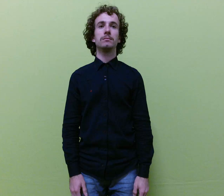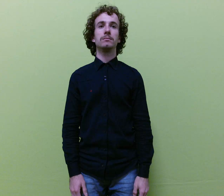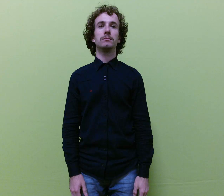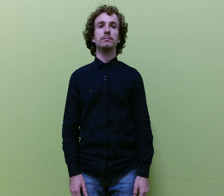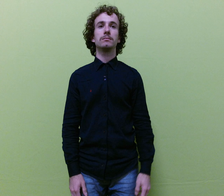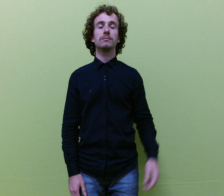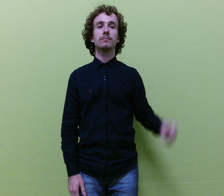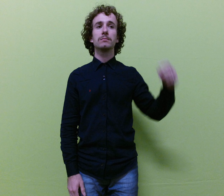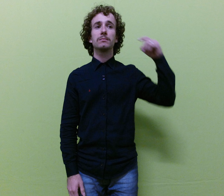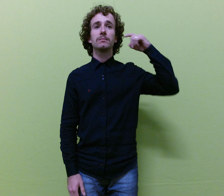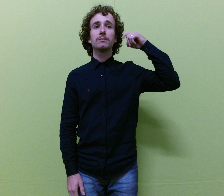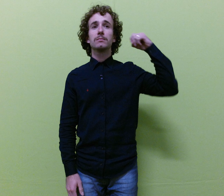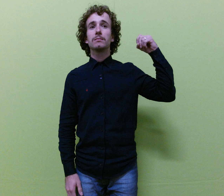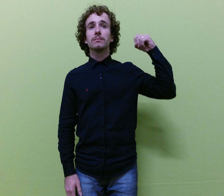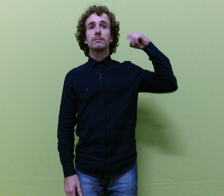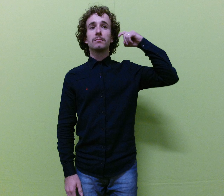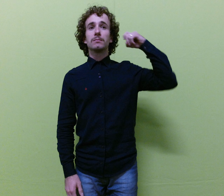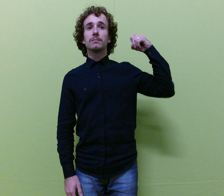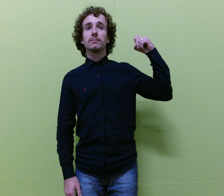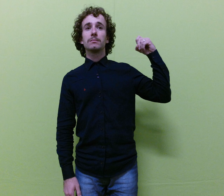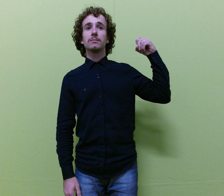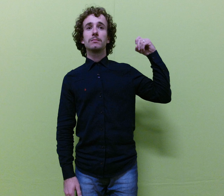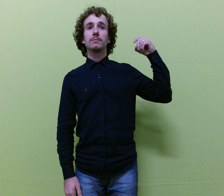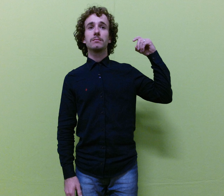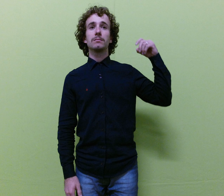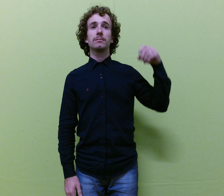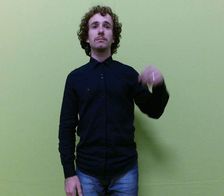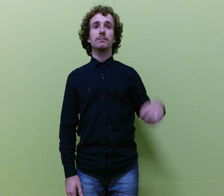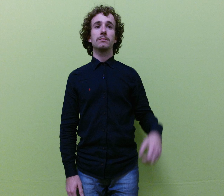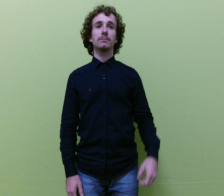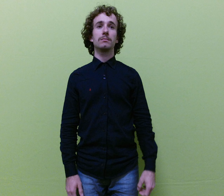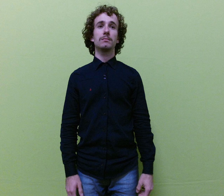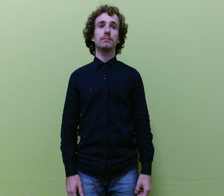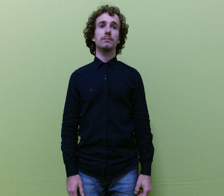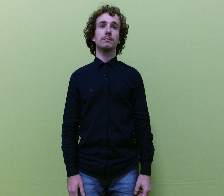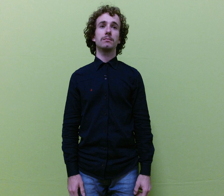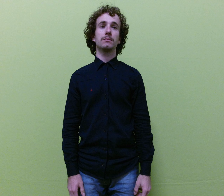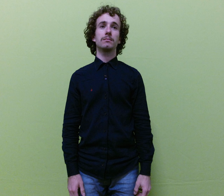barulho